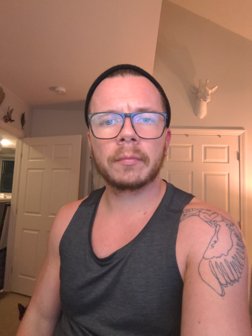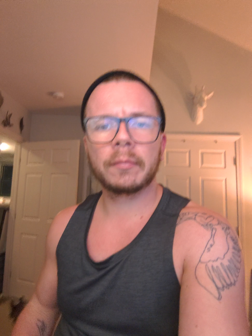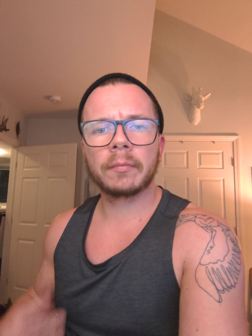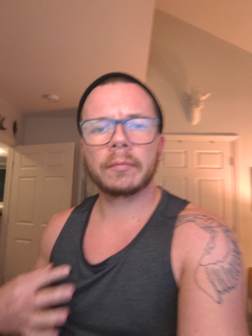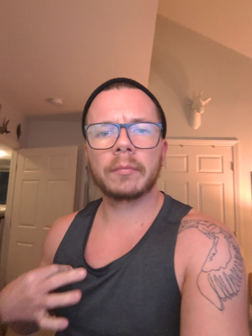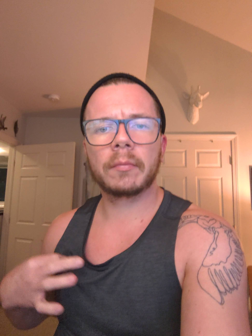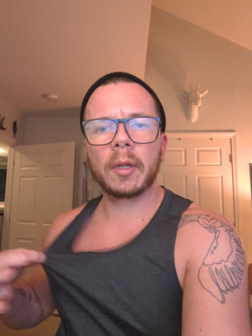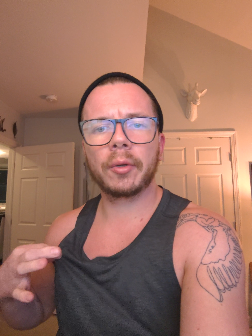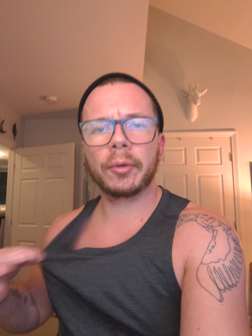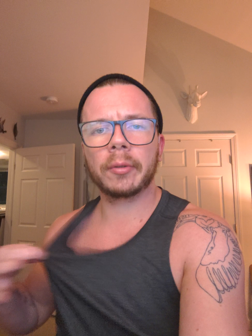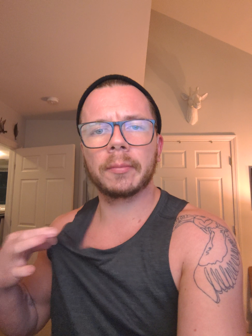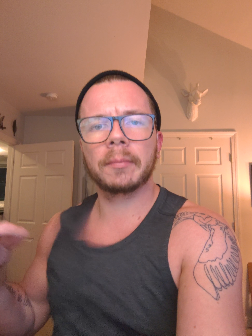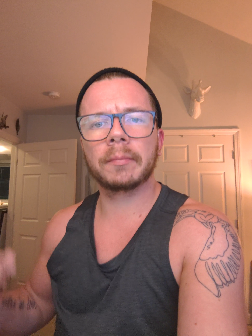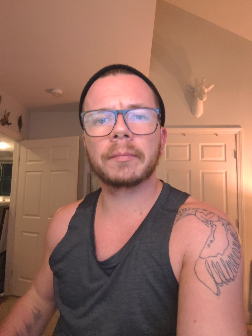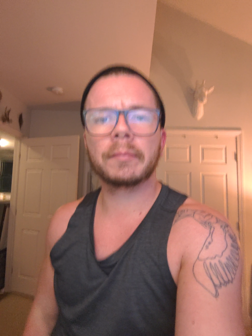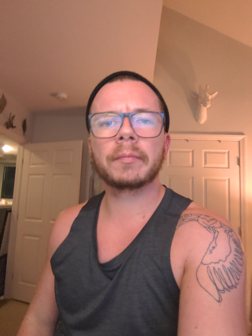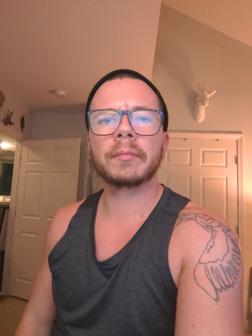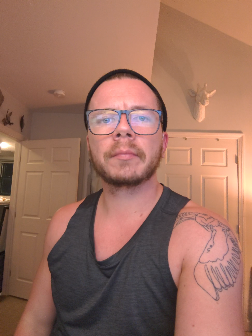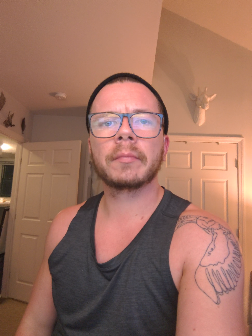shirt